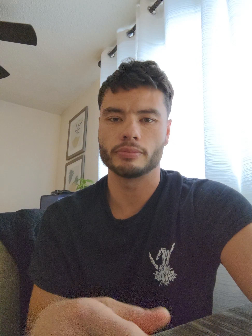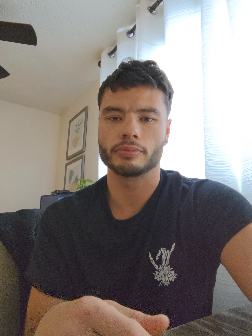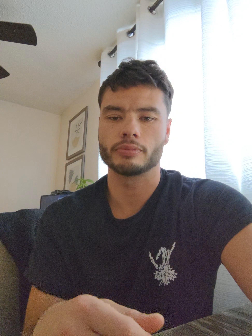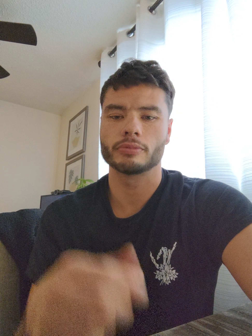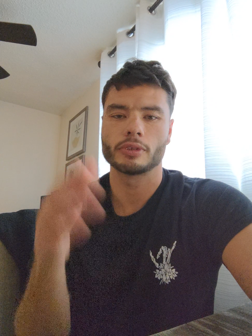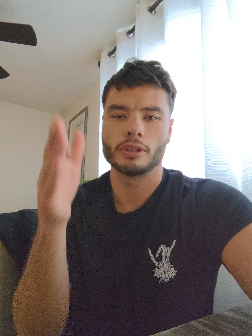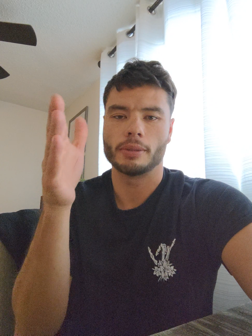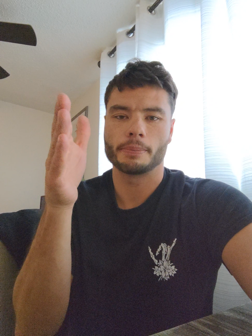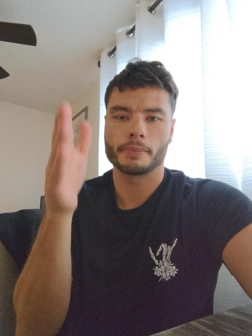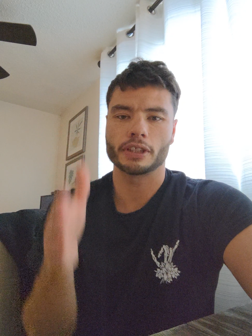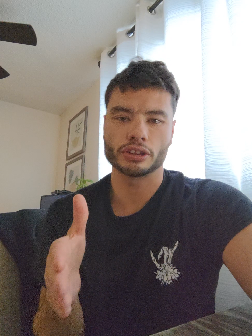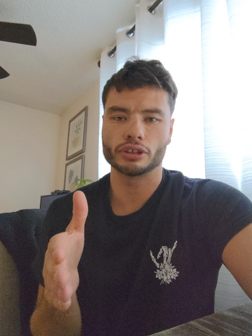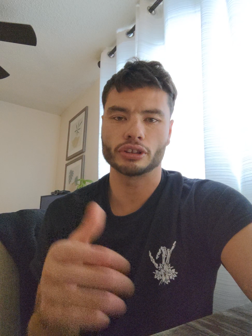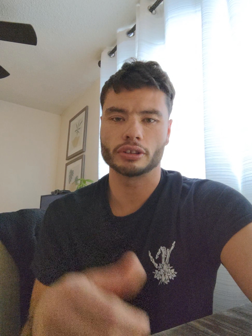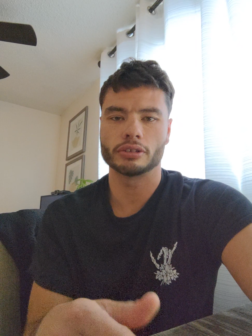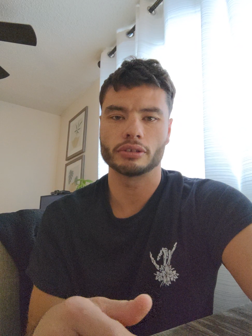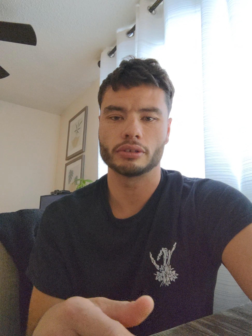person